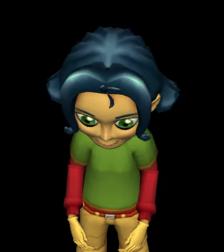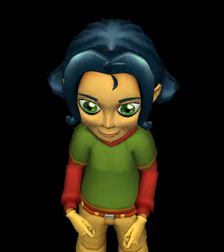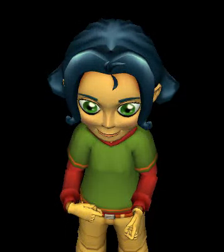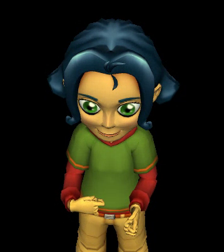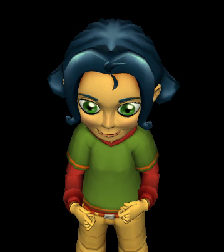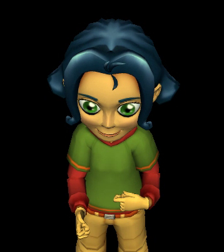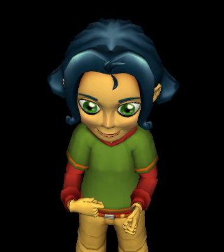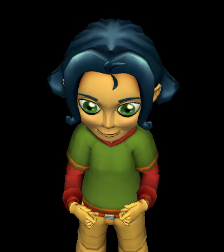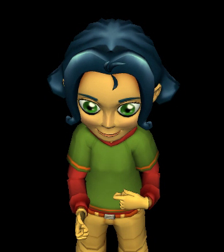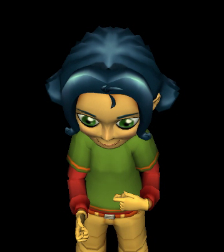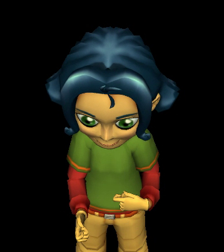سوق